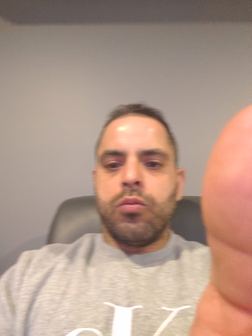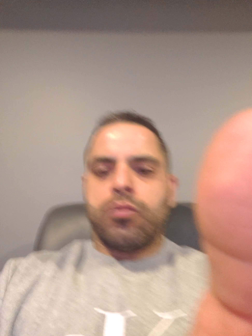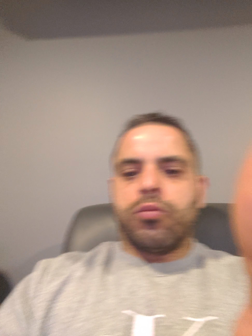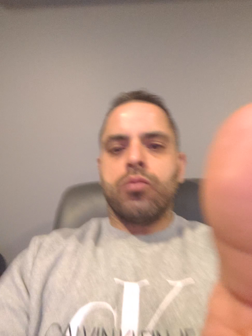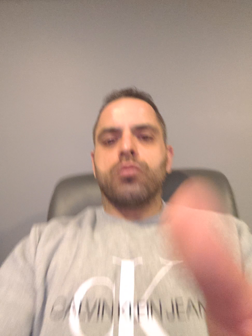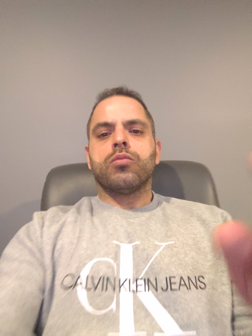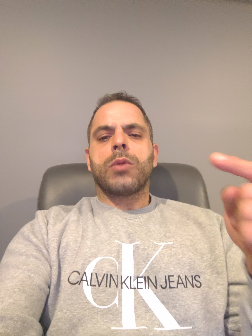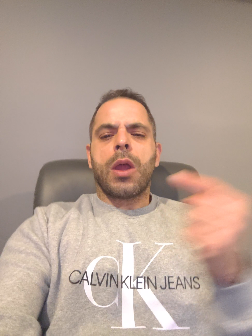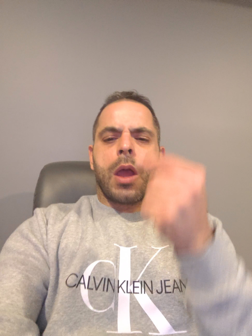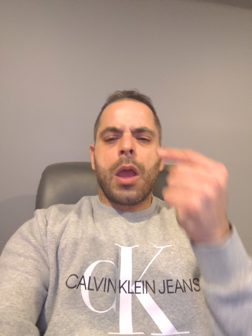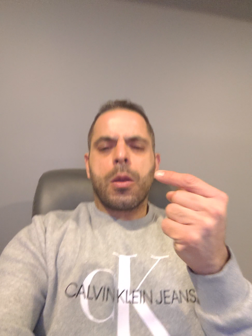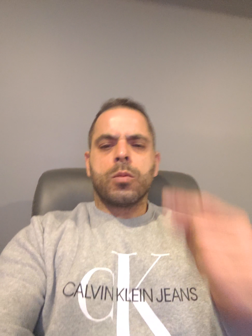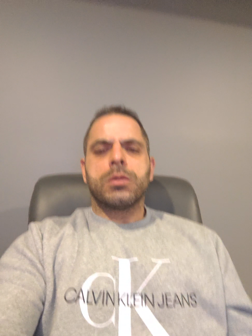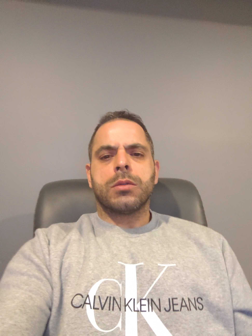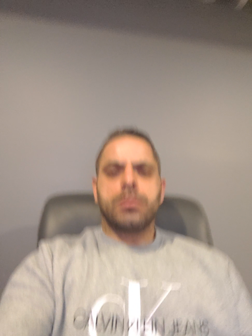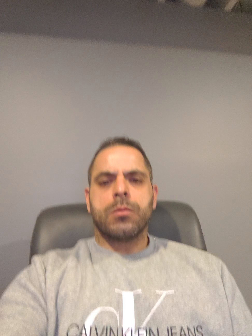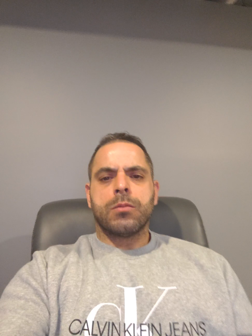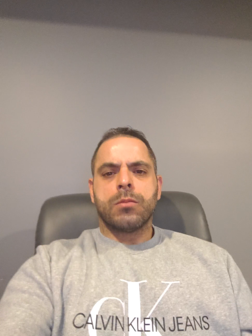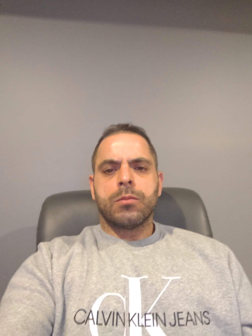owie